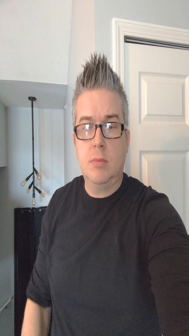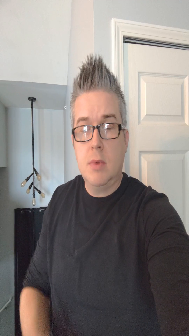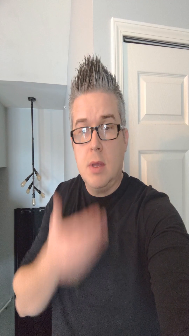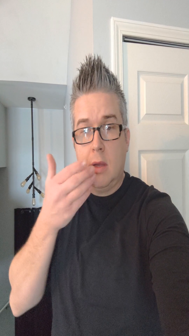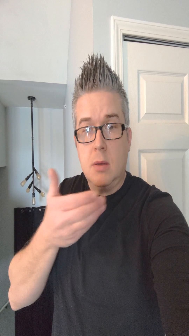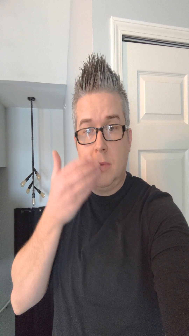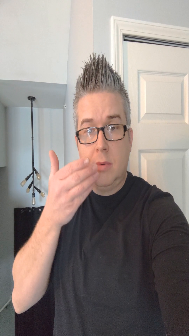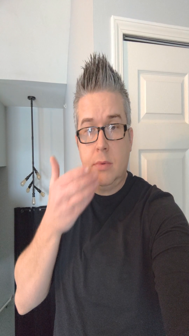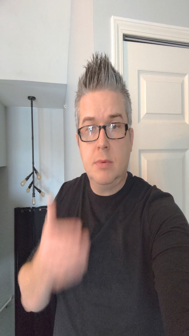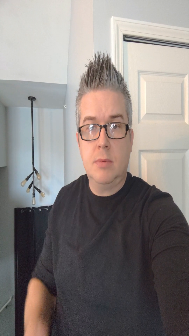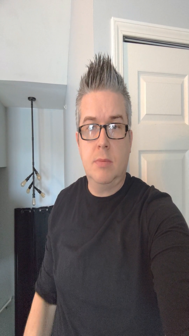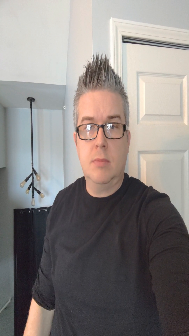cereal